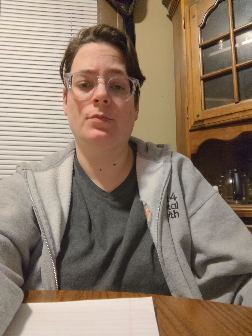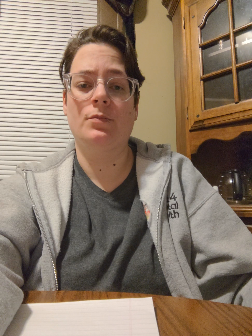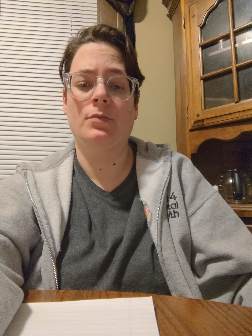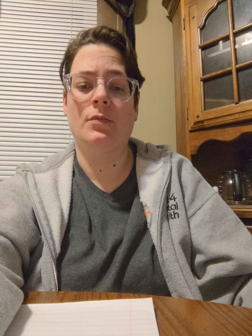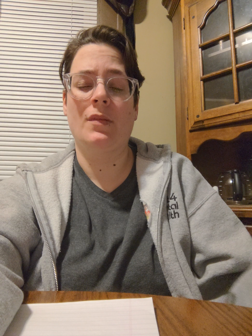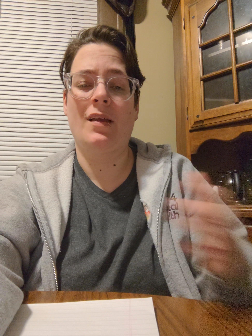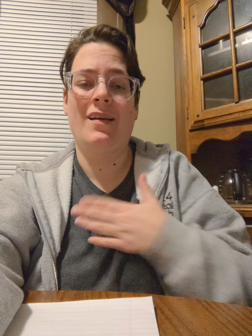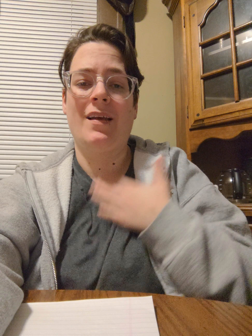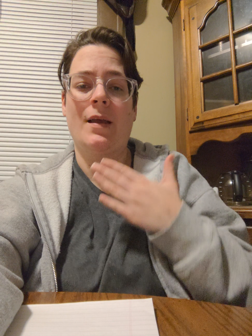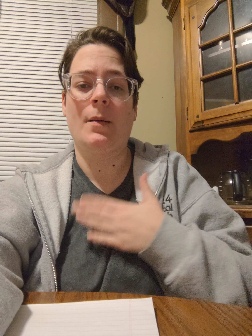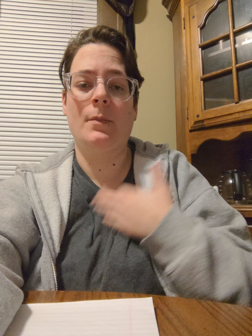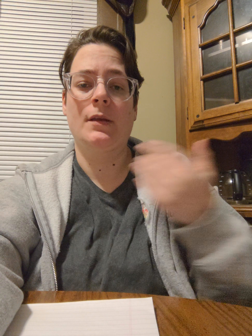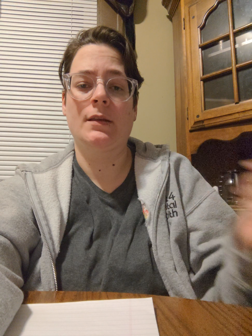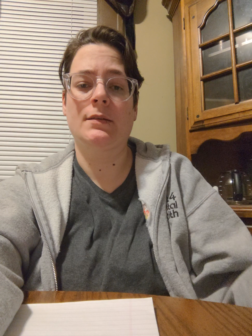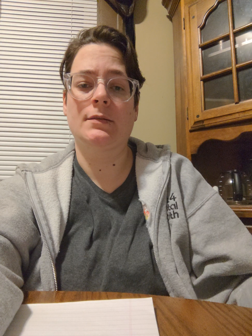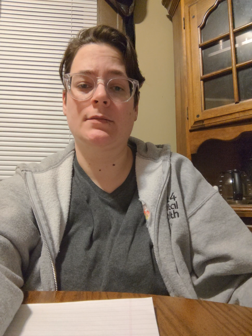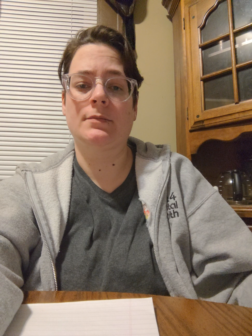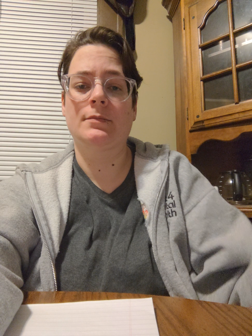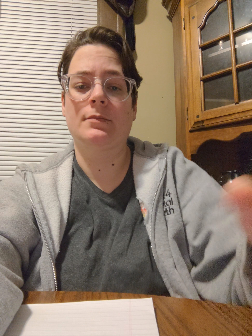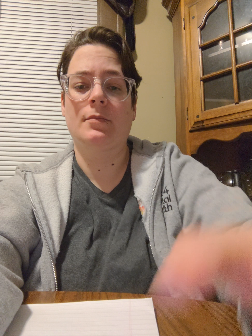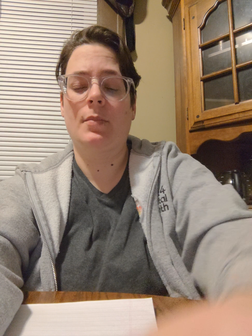happy